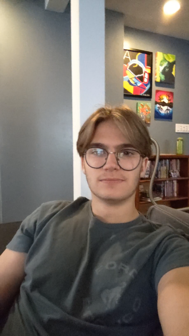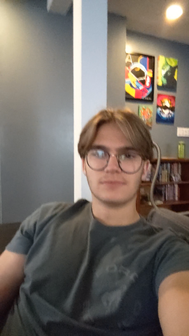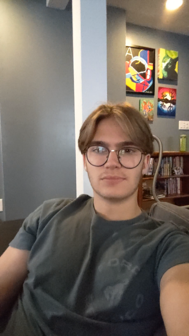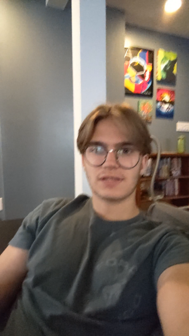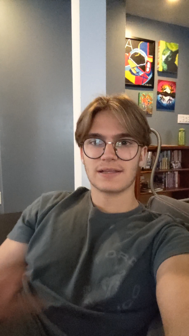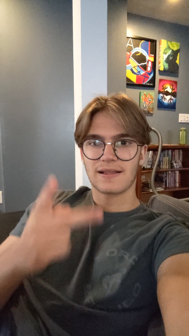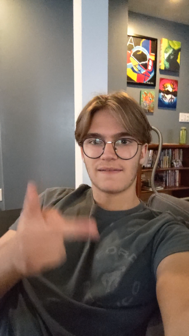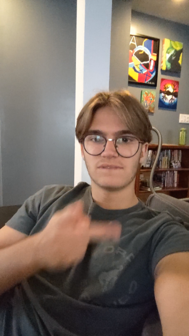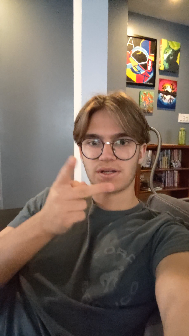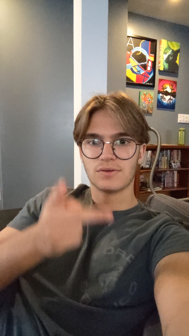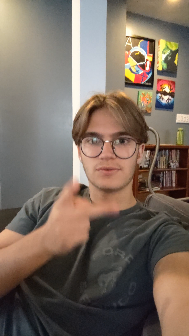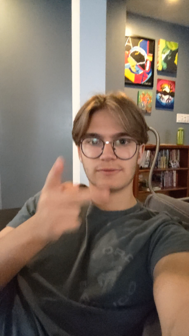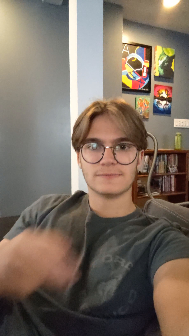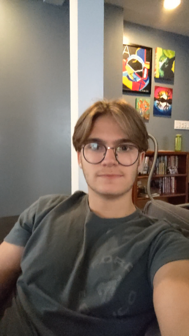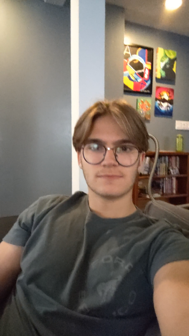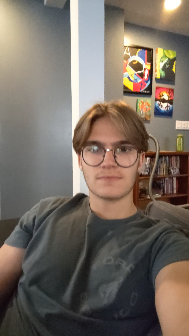careful